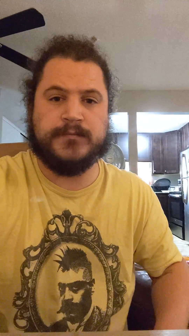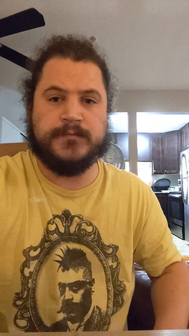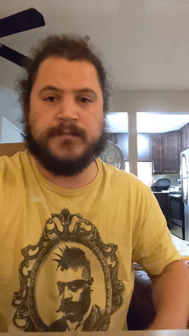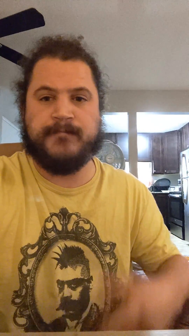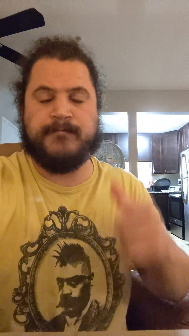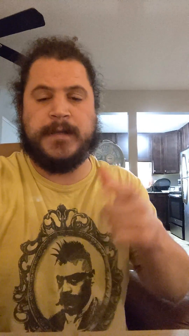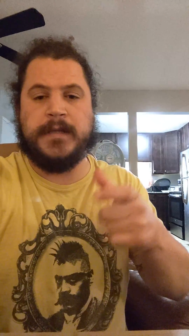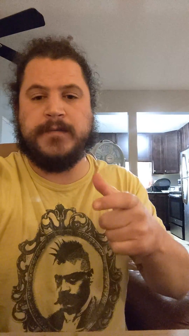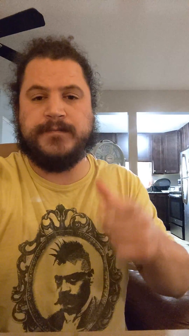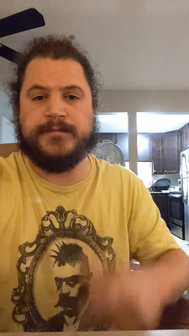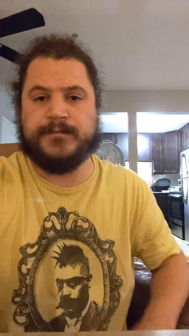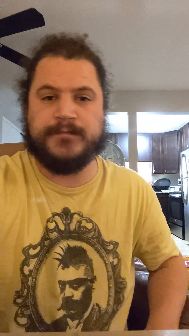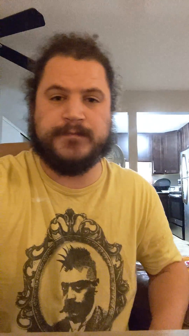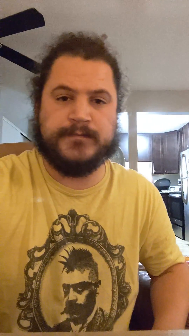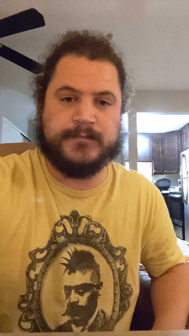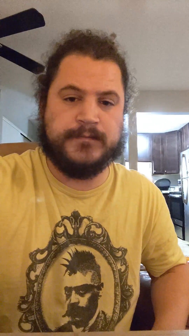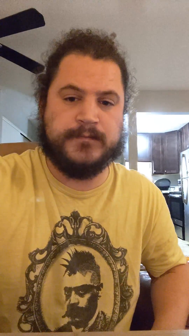plate